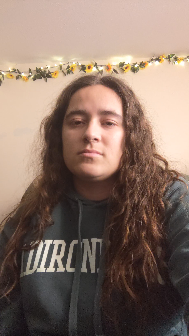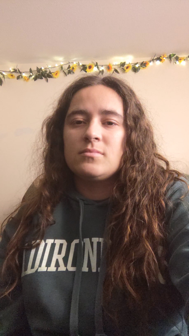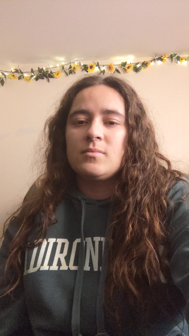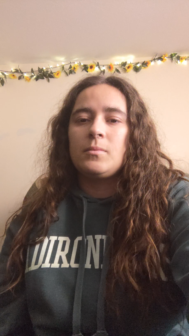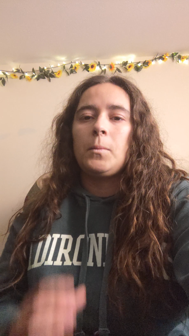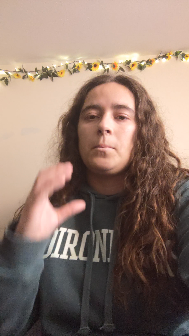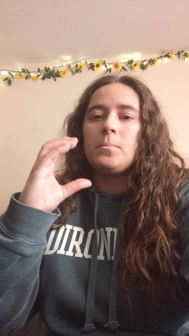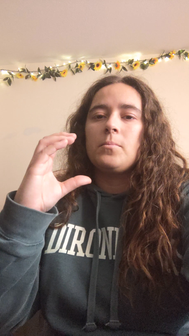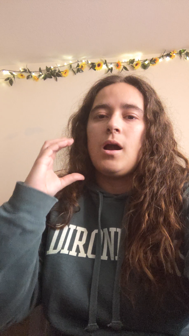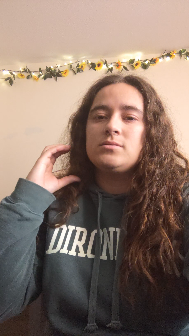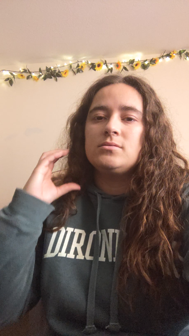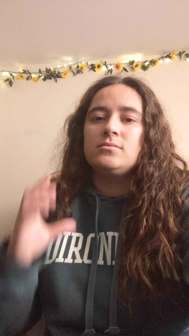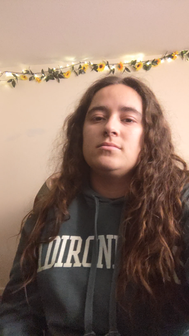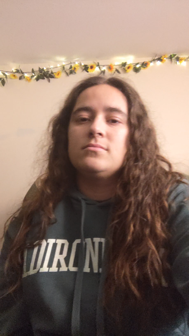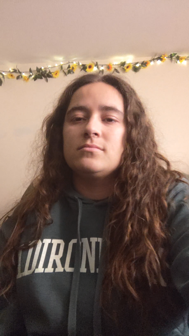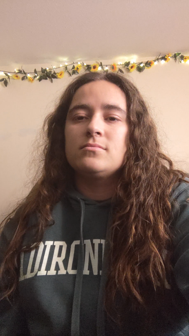bus